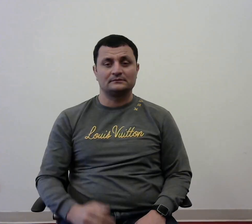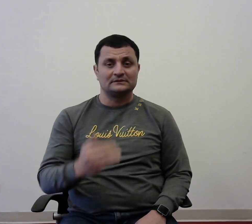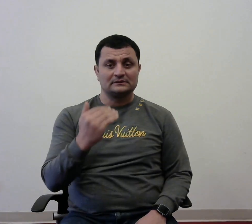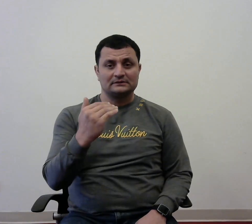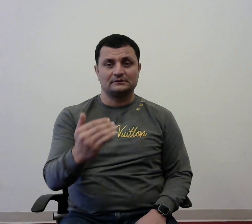siz